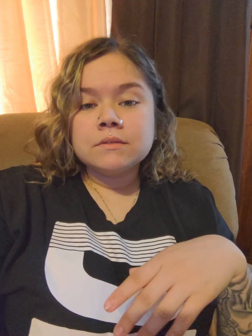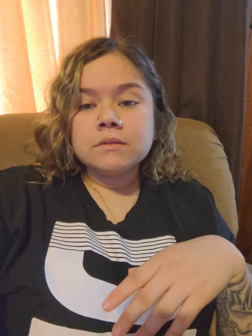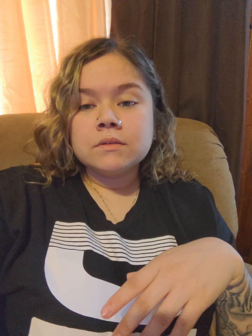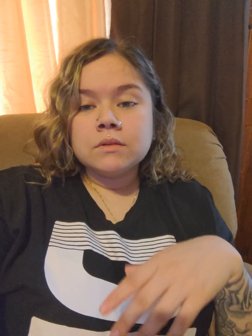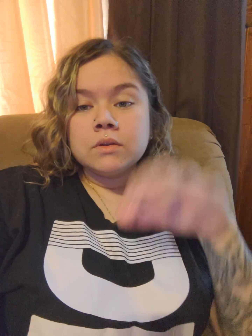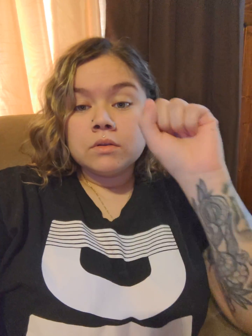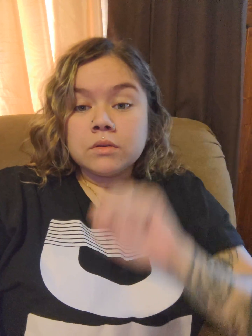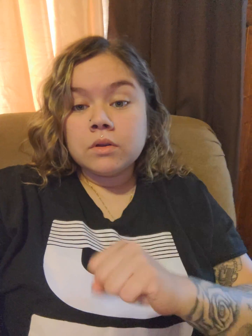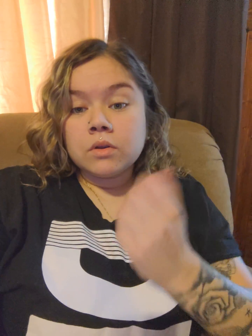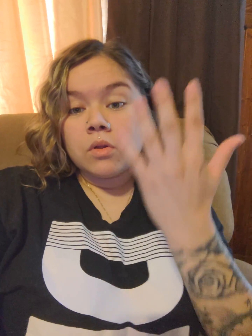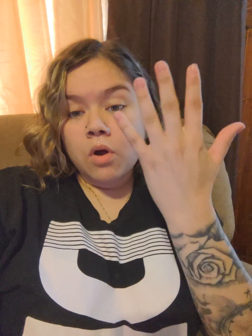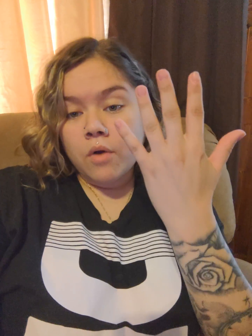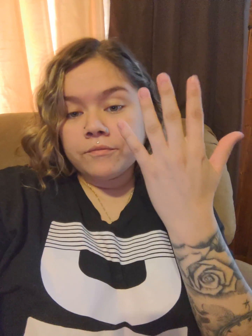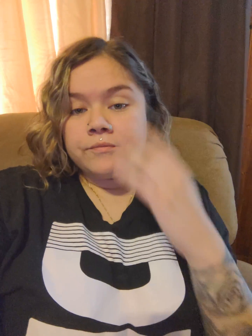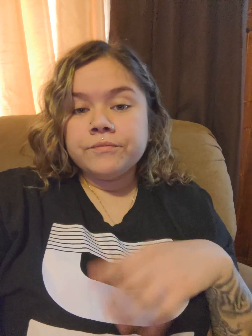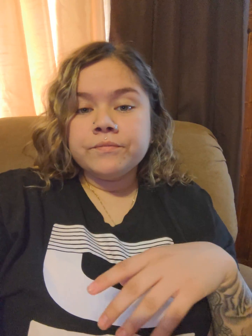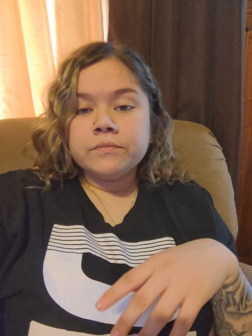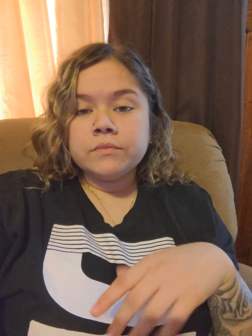gloves